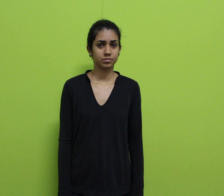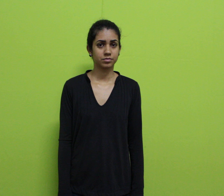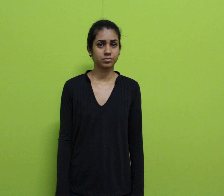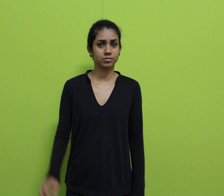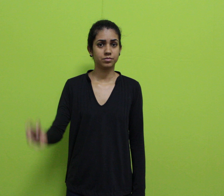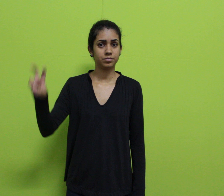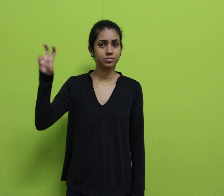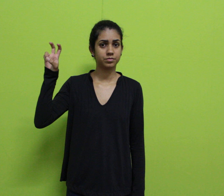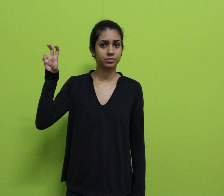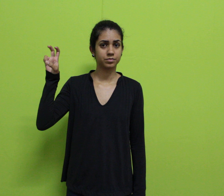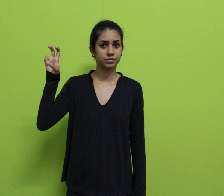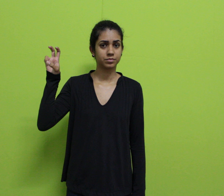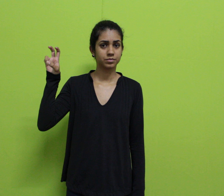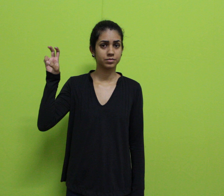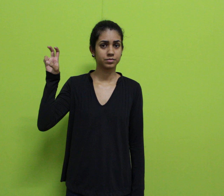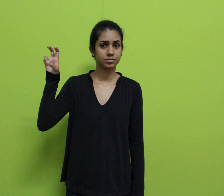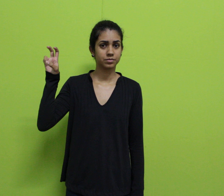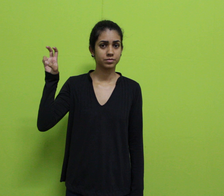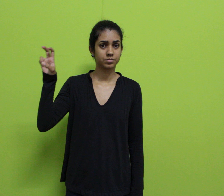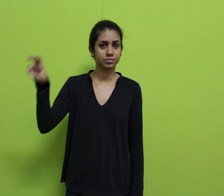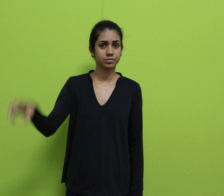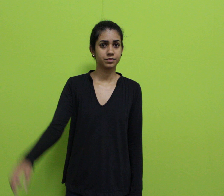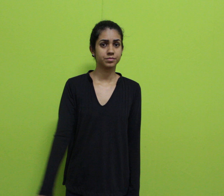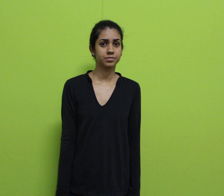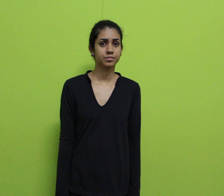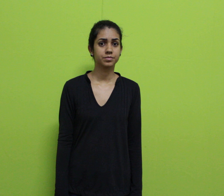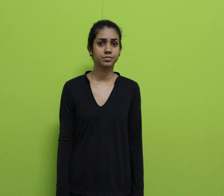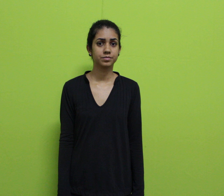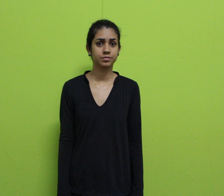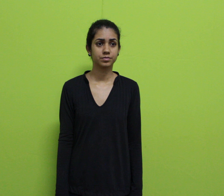cinco